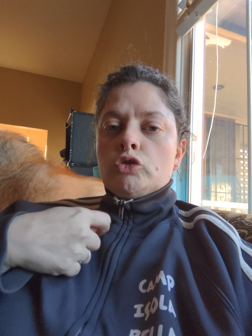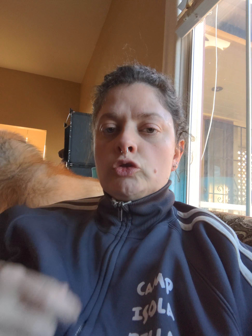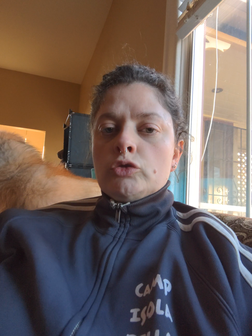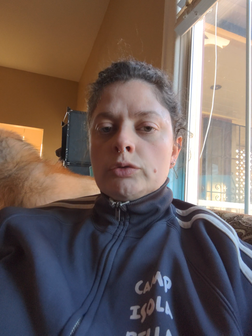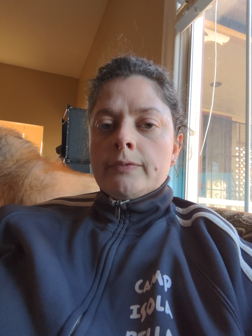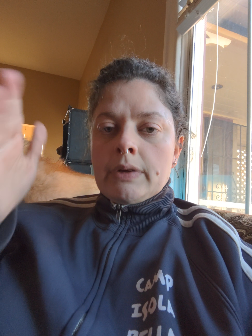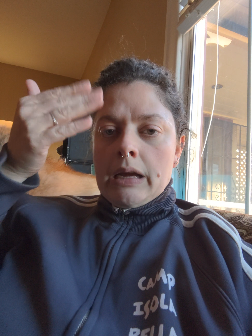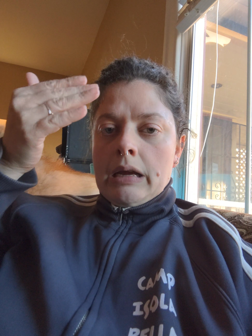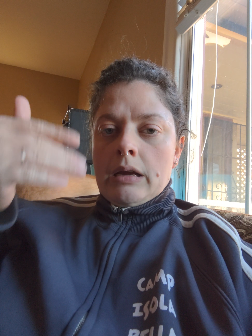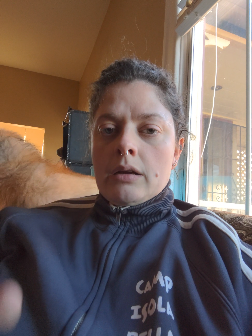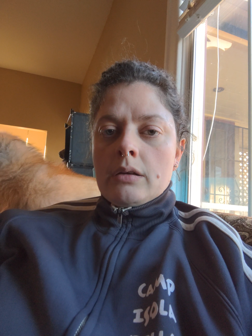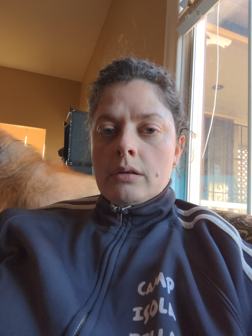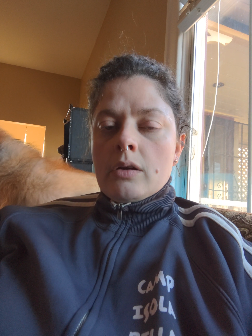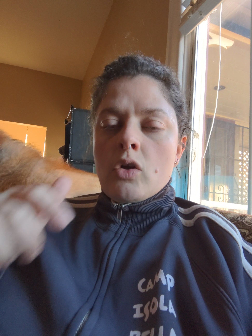flag